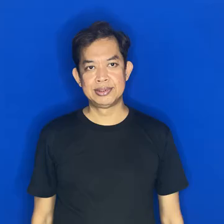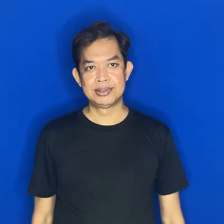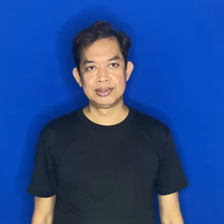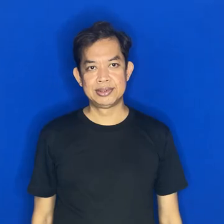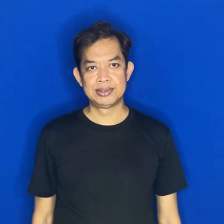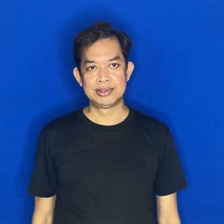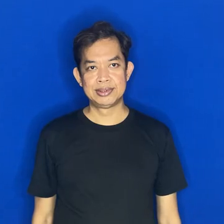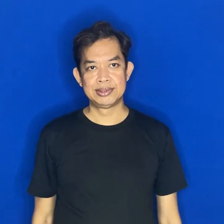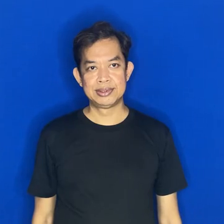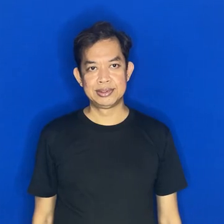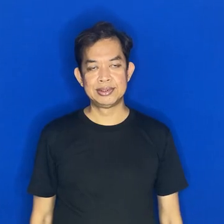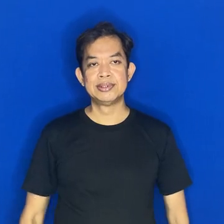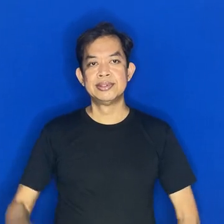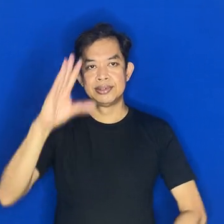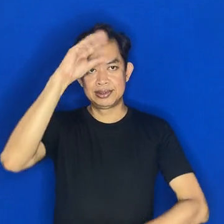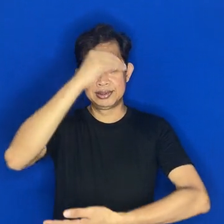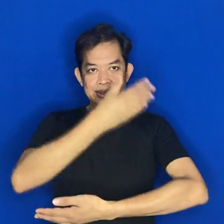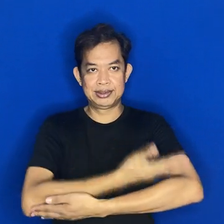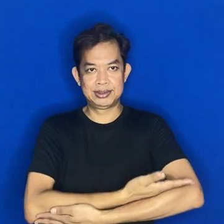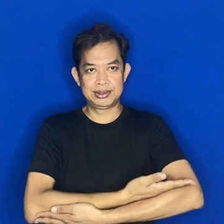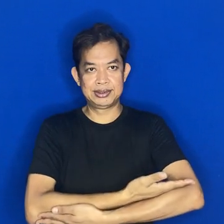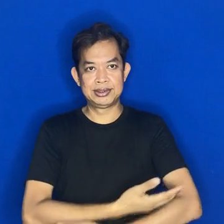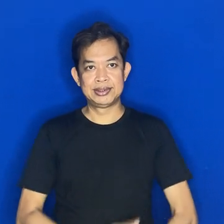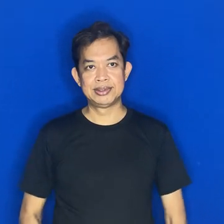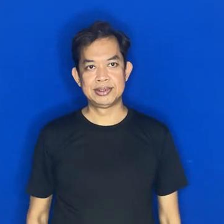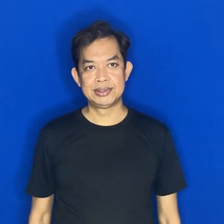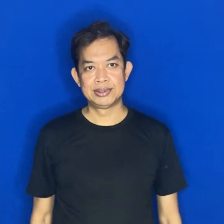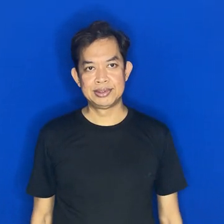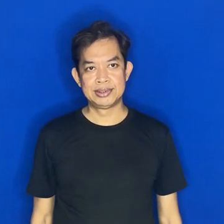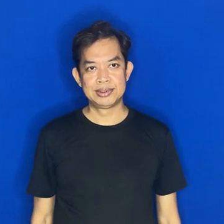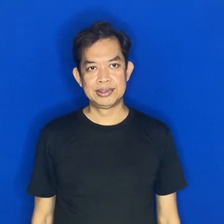son